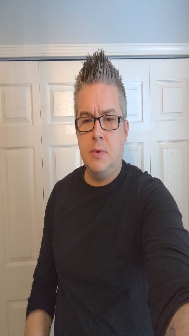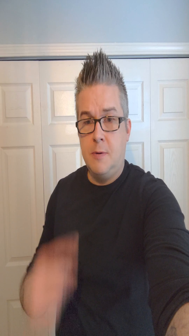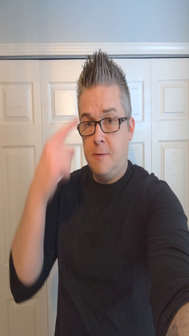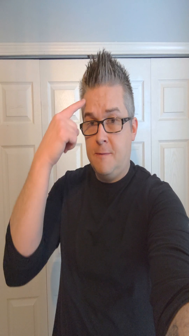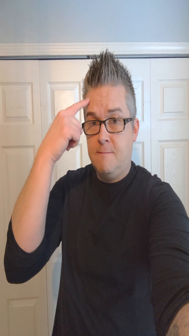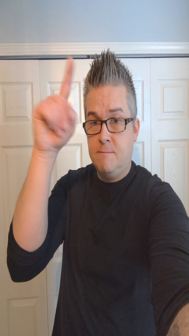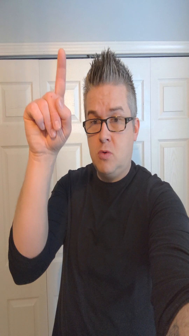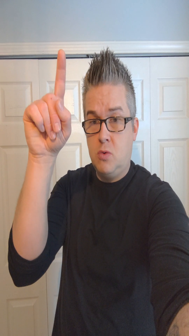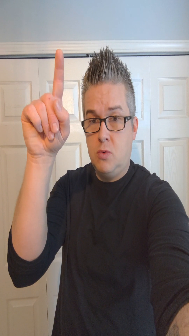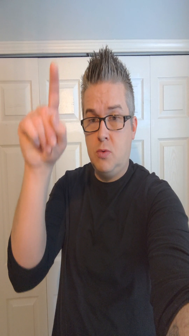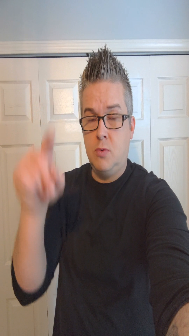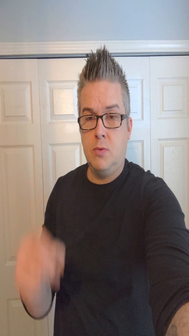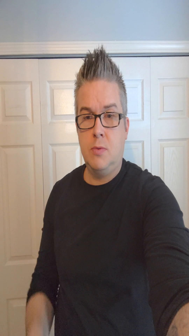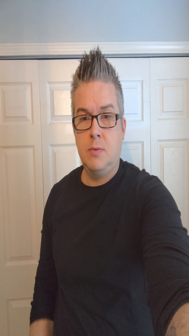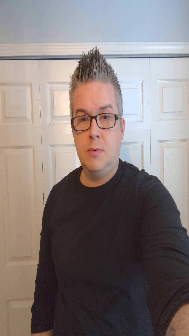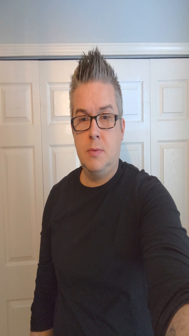for